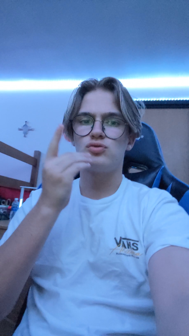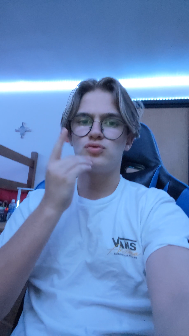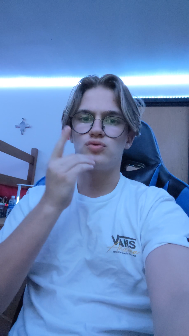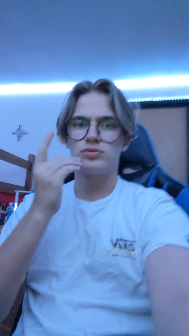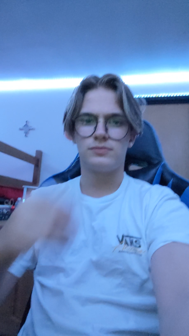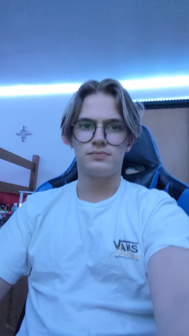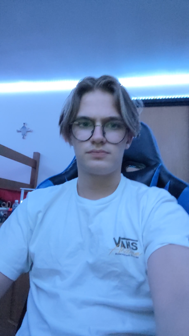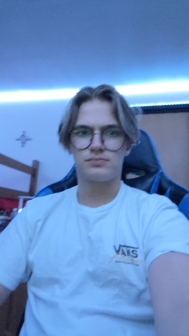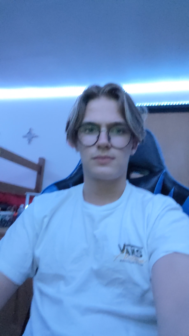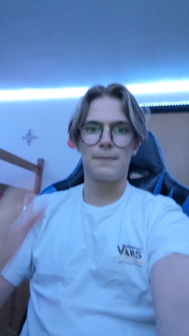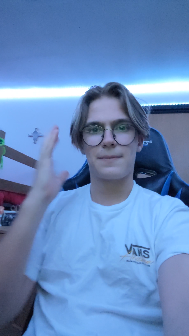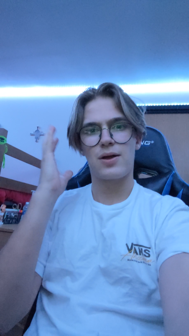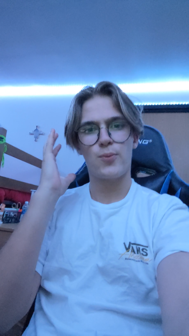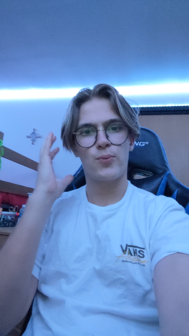pillow